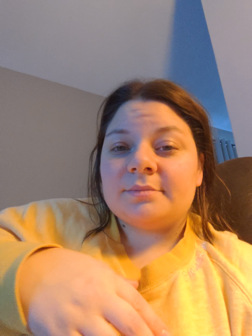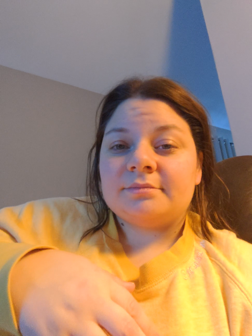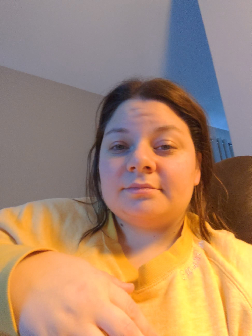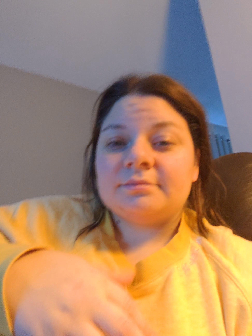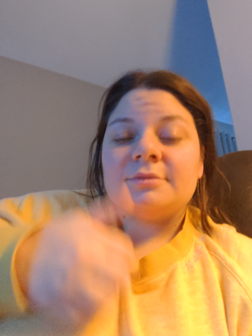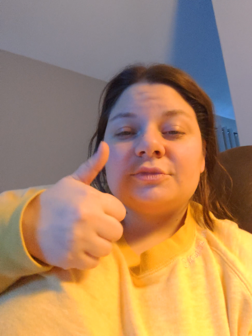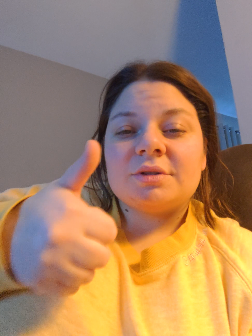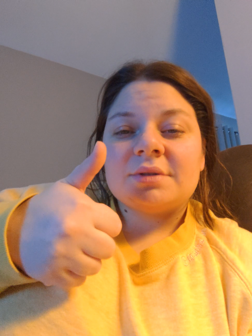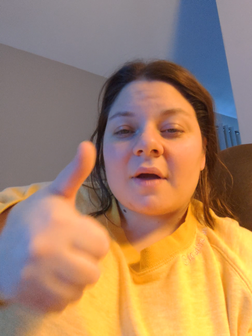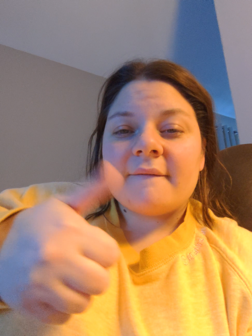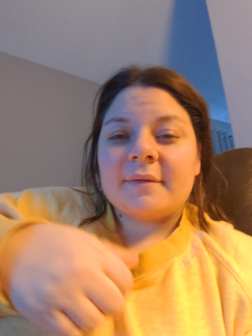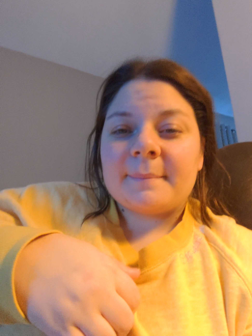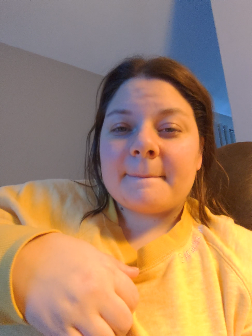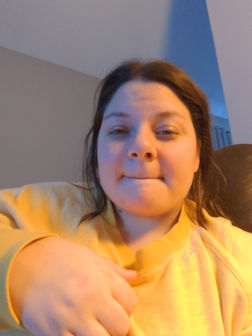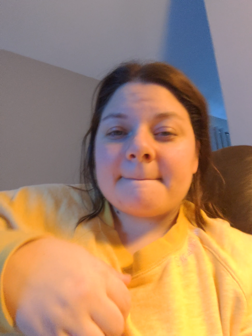yourself